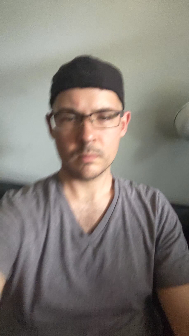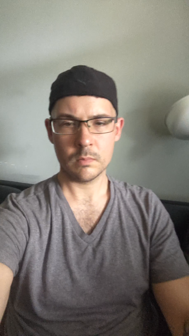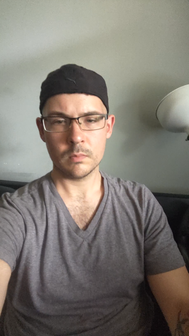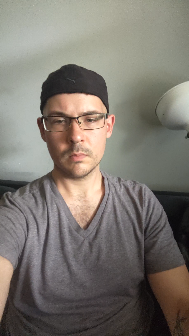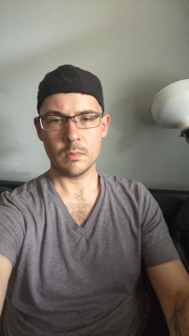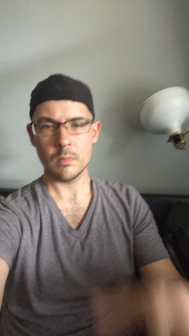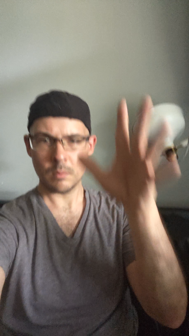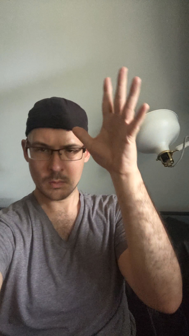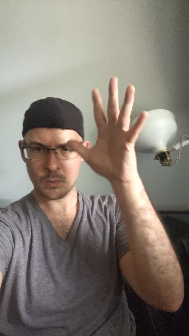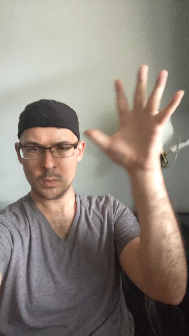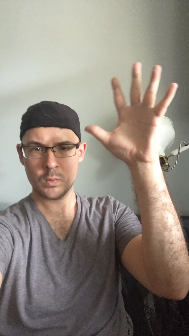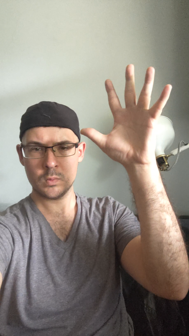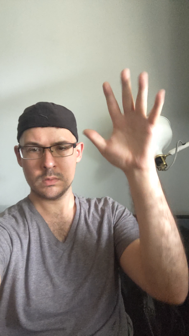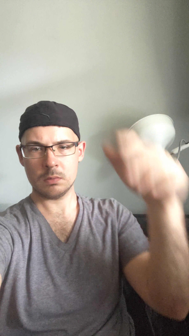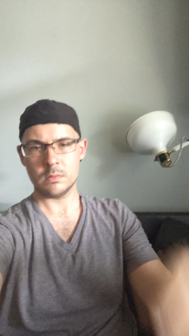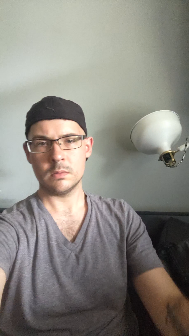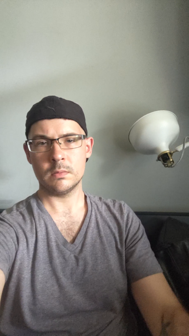moose